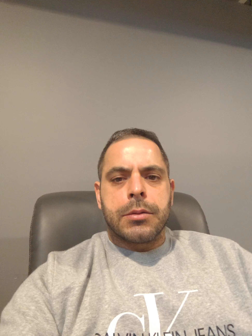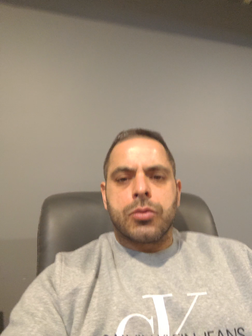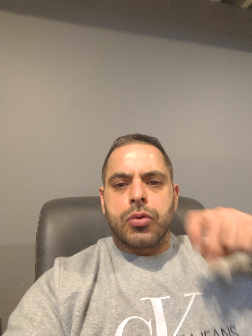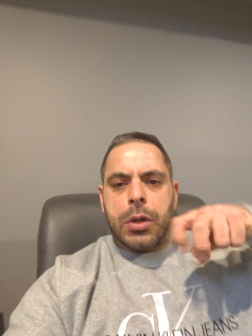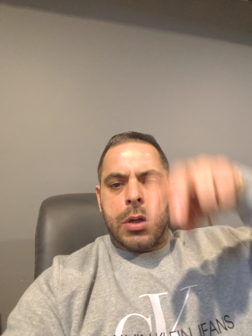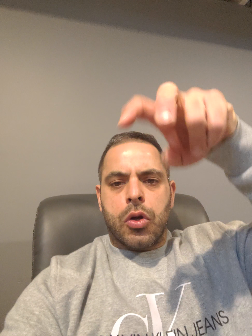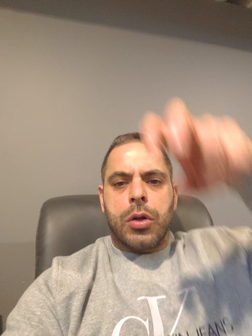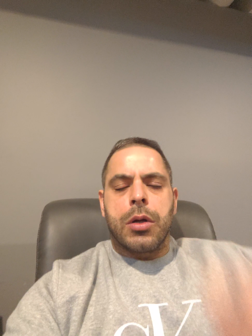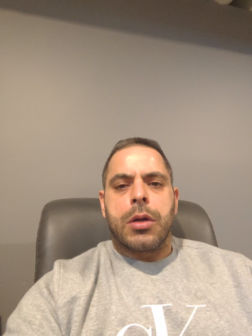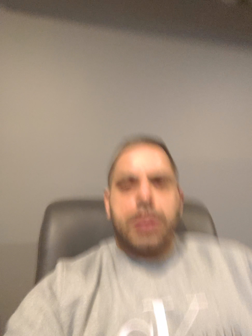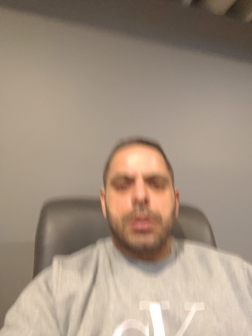stairs